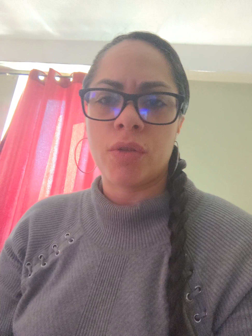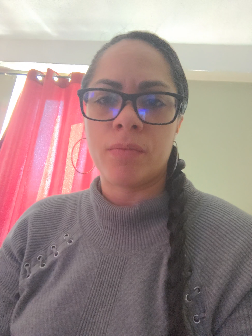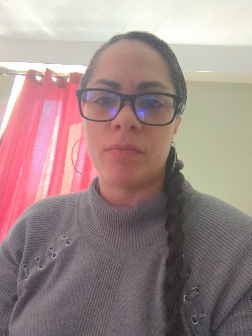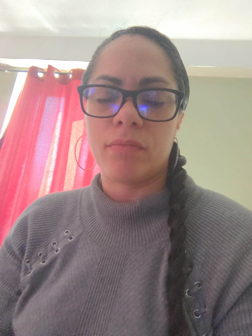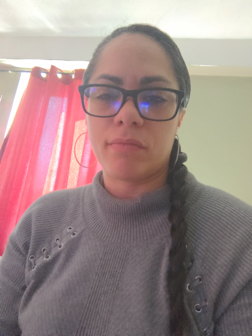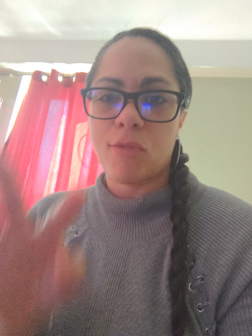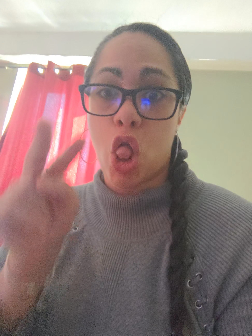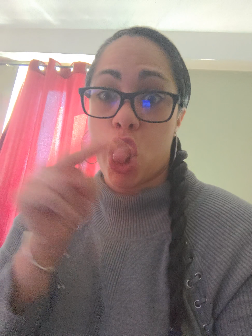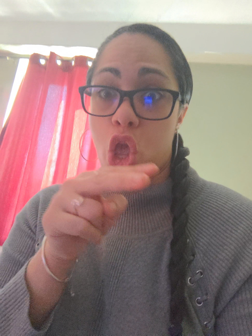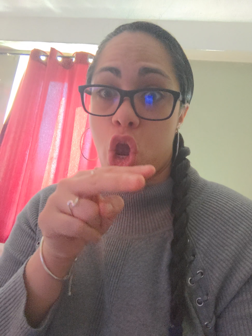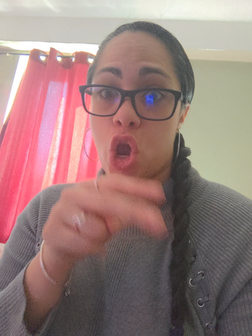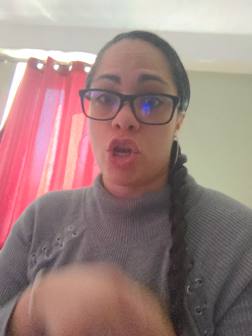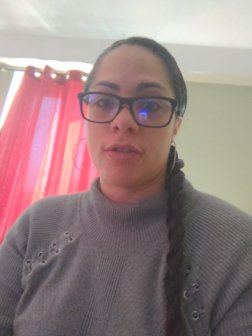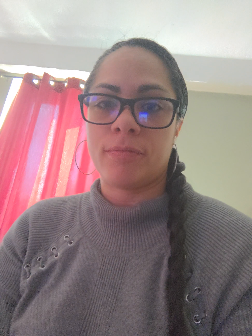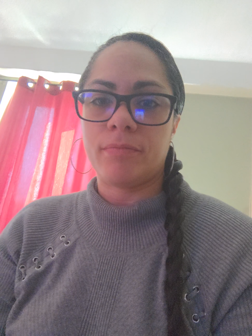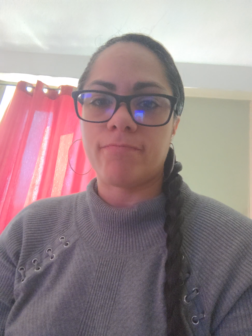look